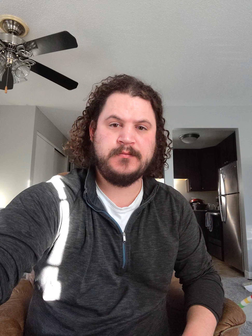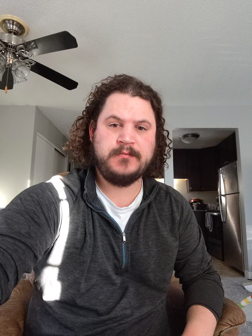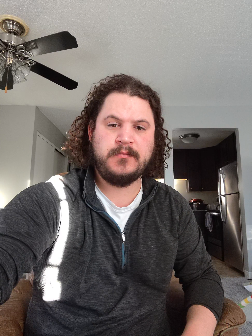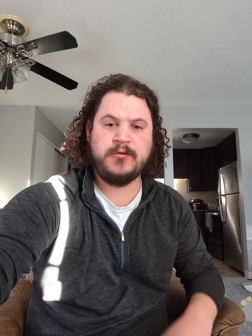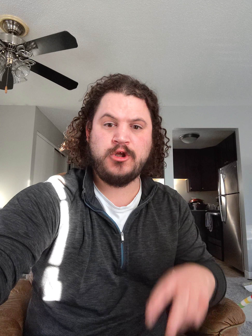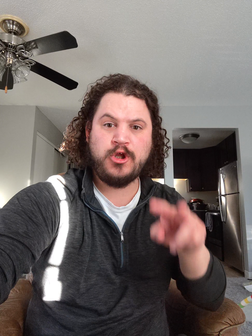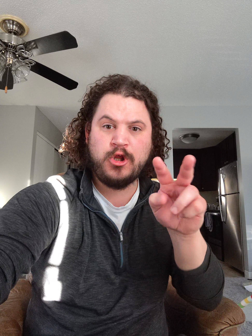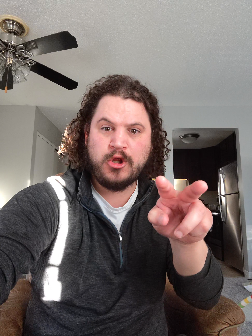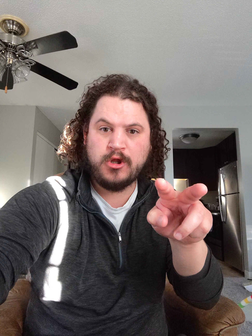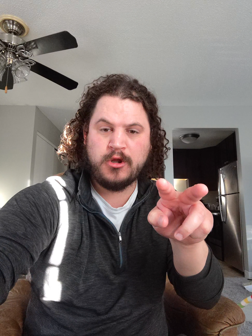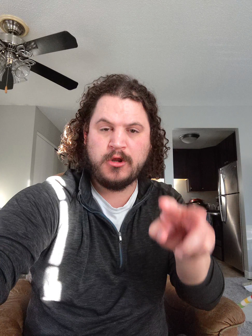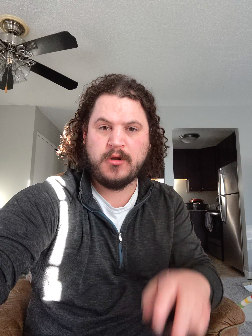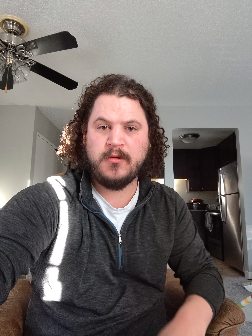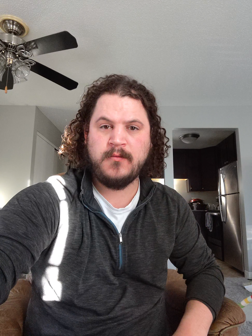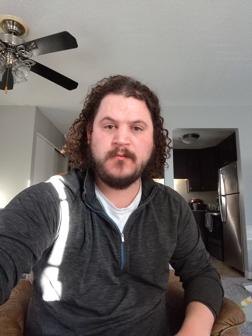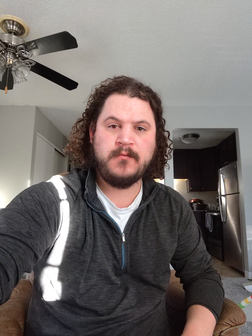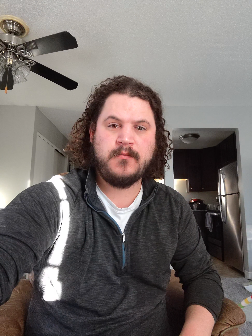look